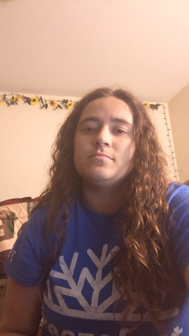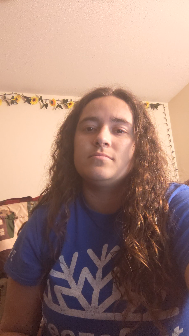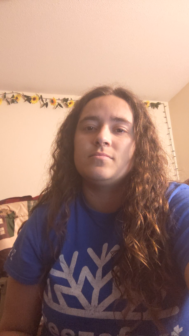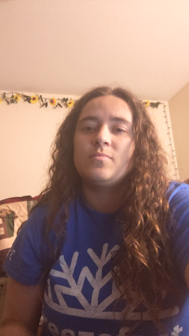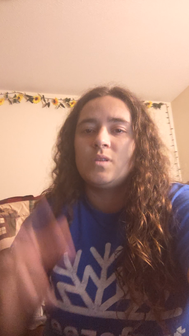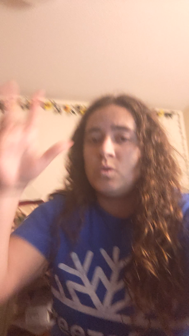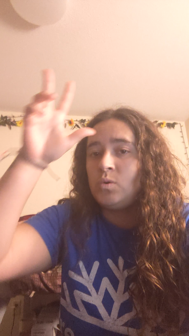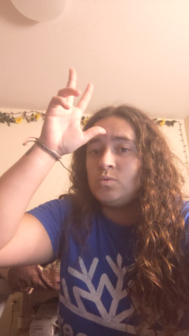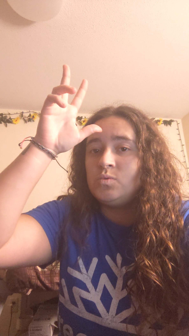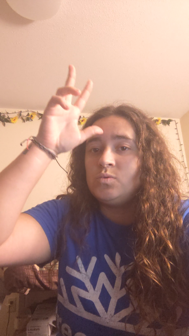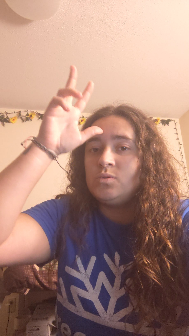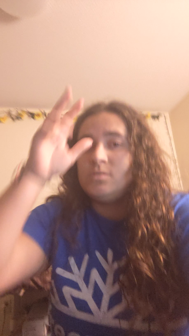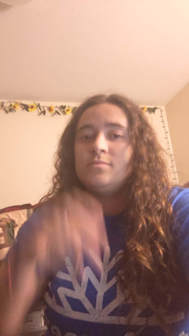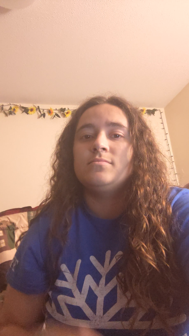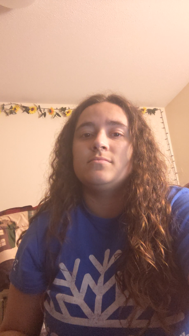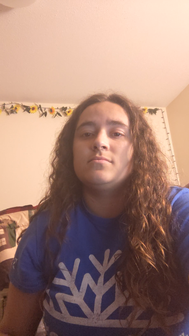rooster